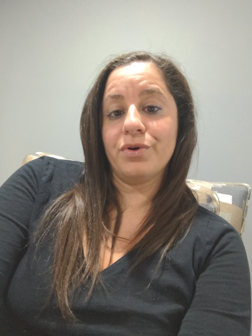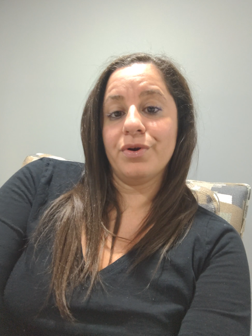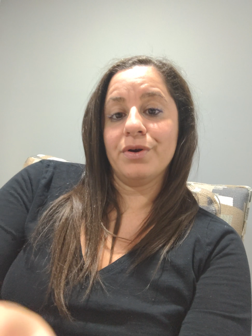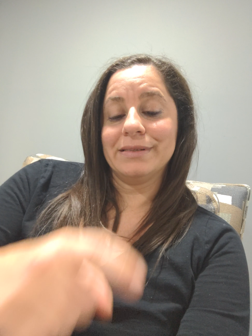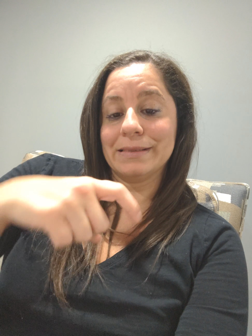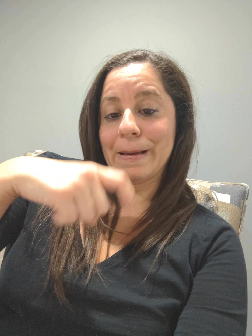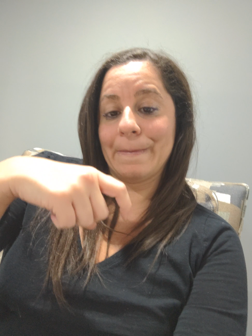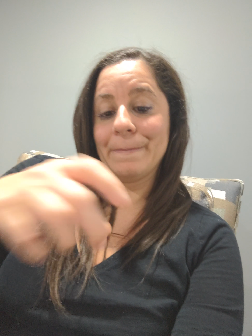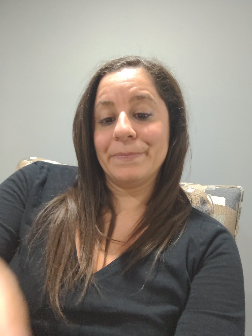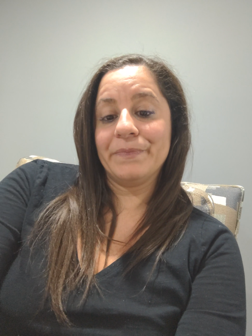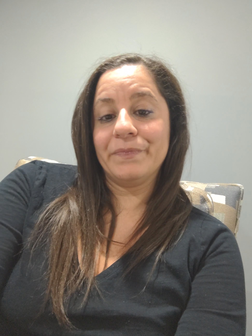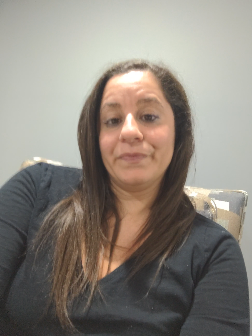time